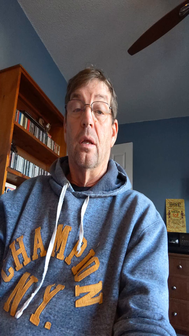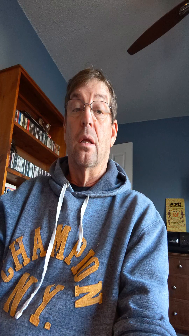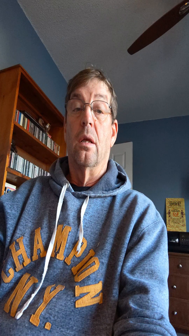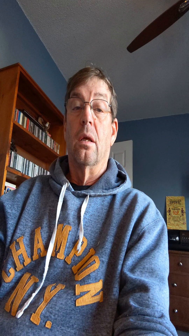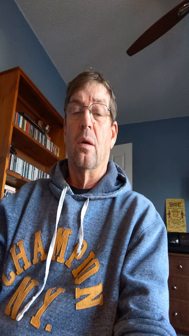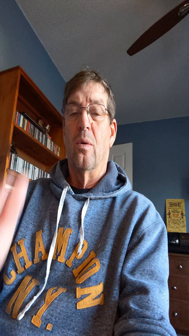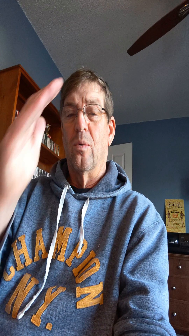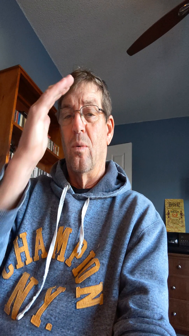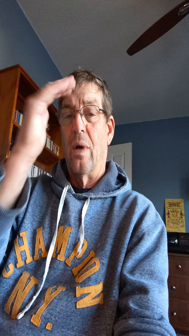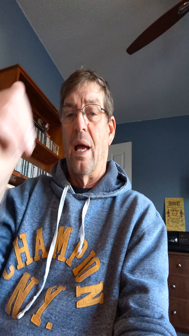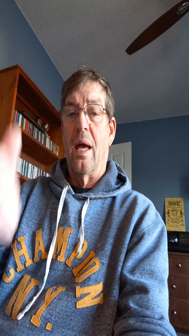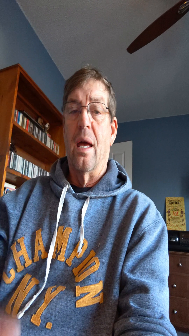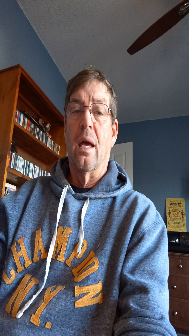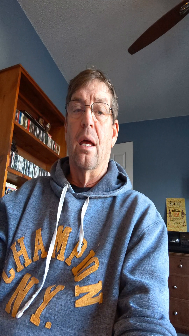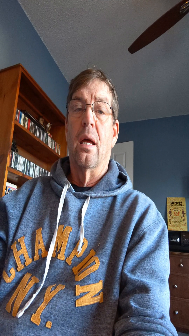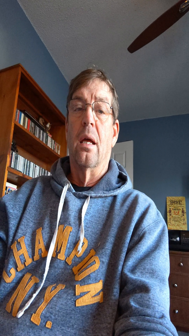why